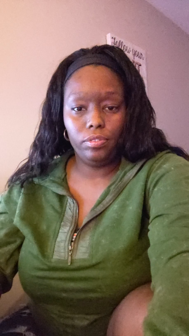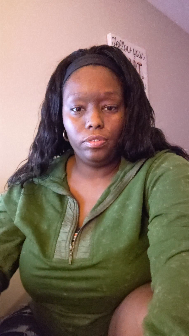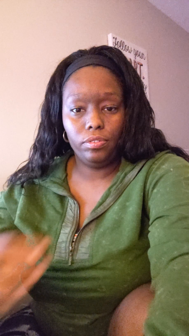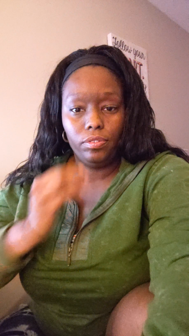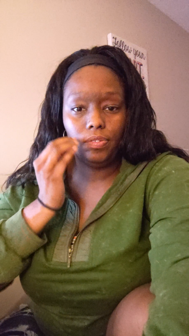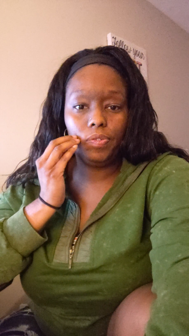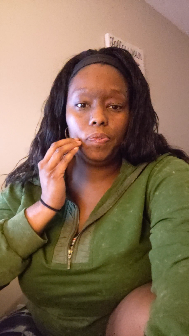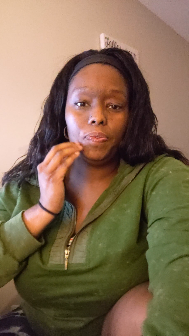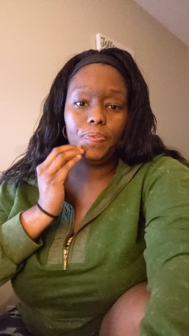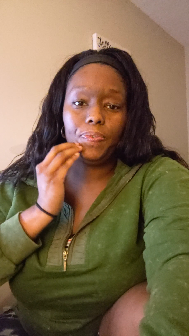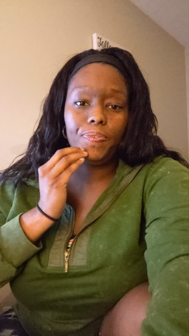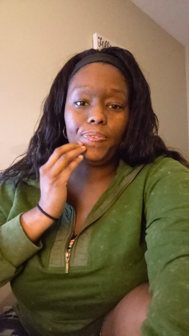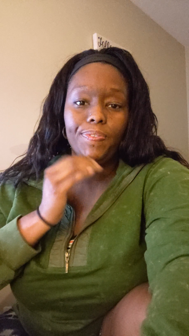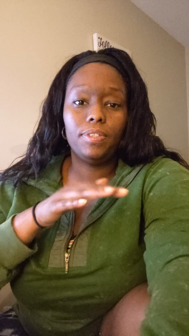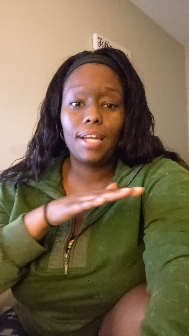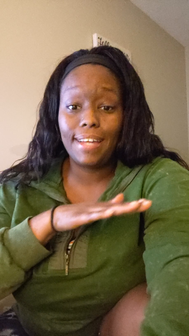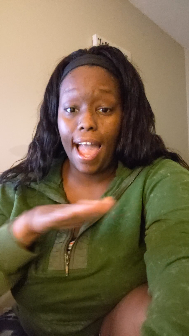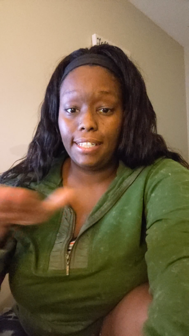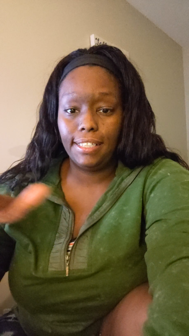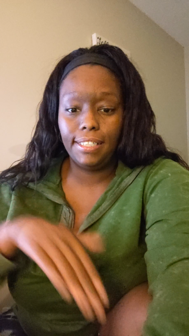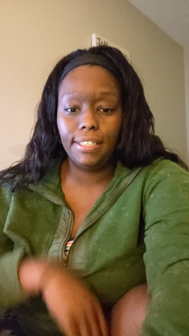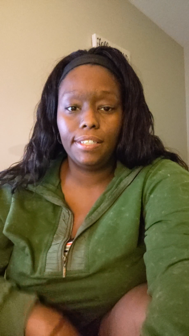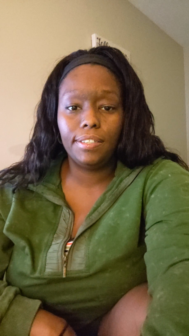nice